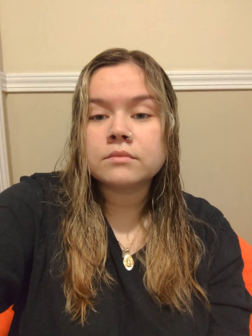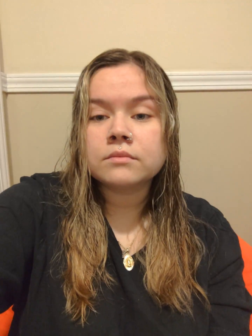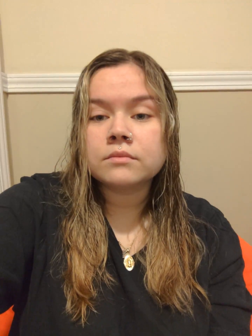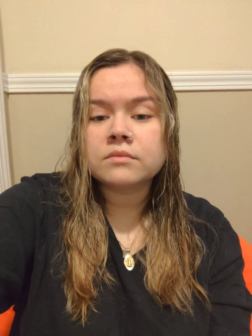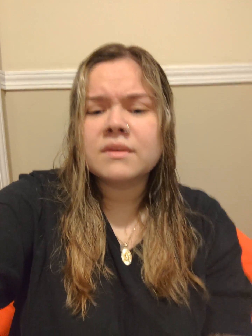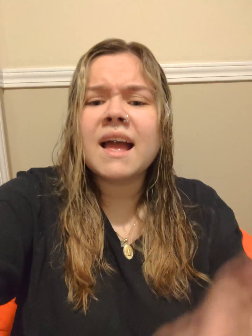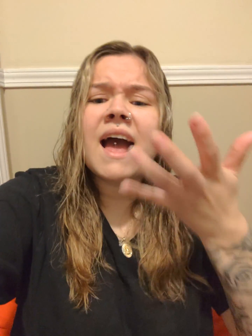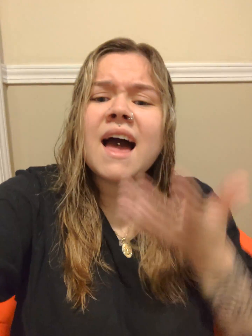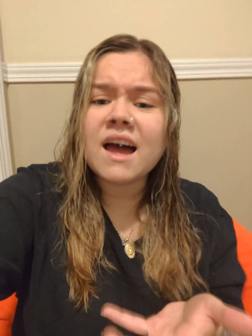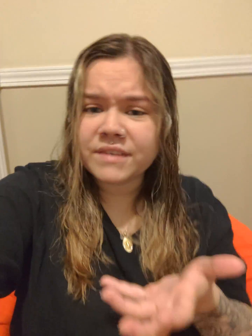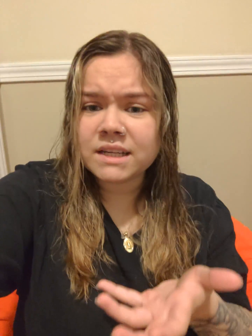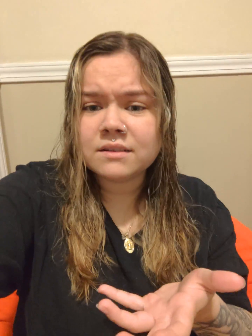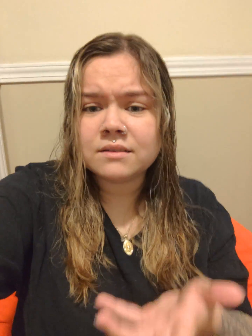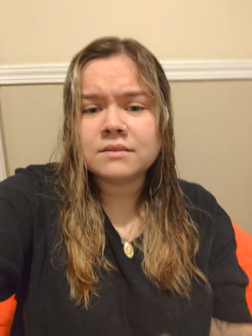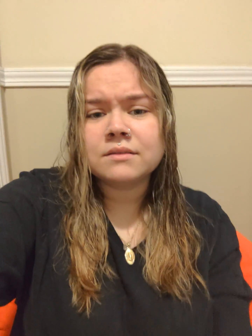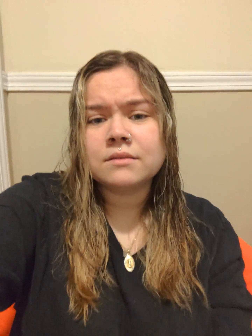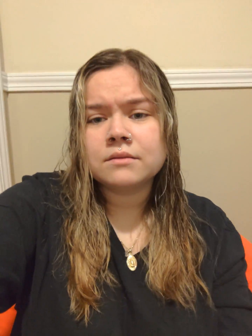heavy